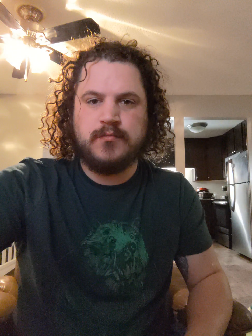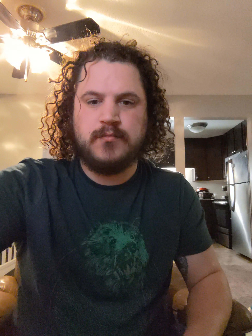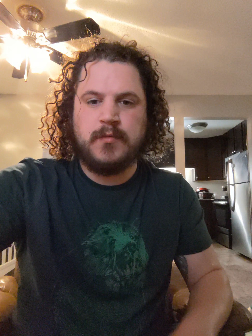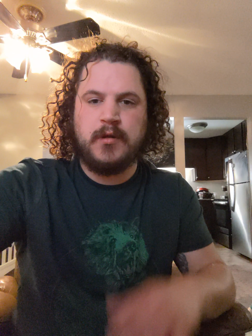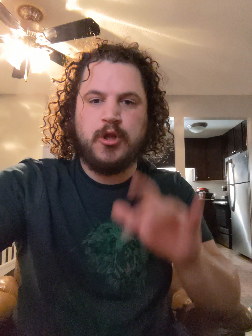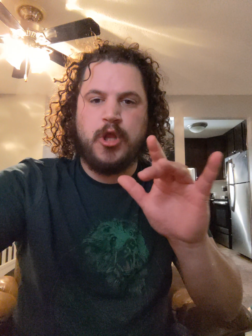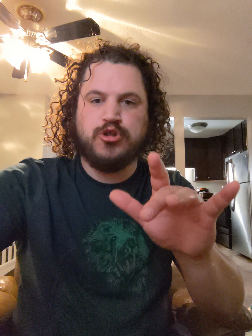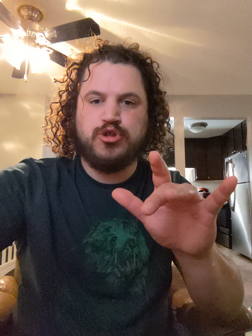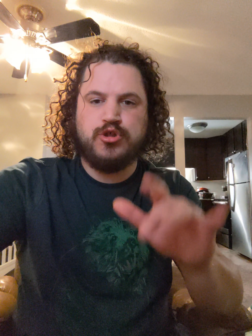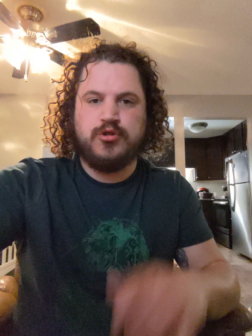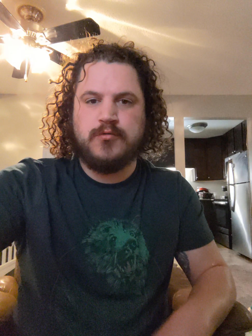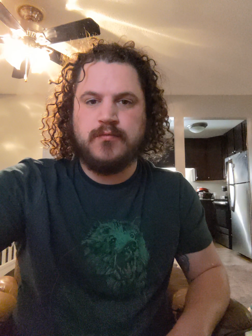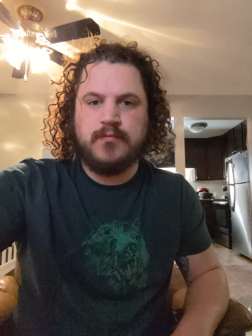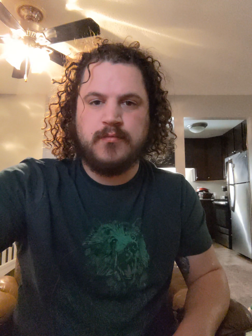touch